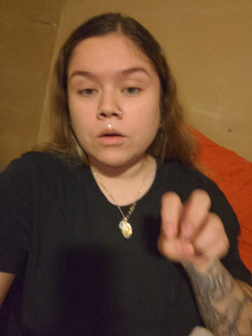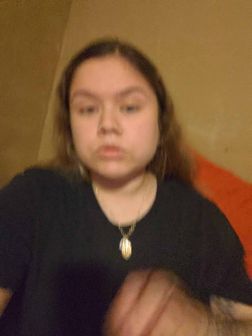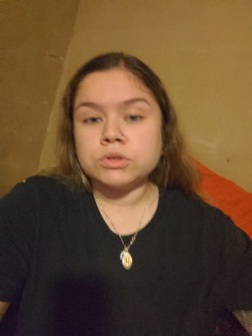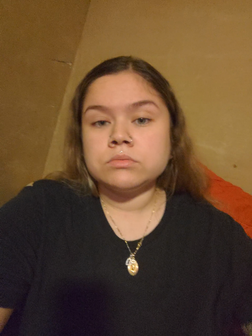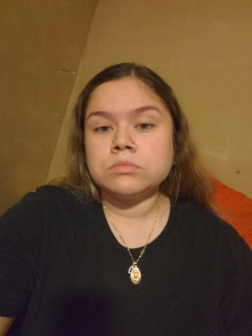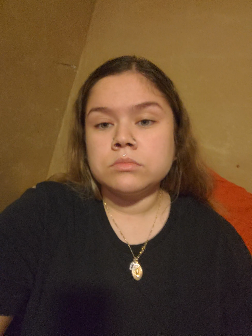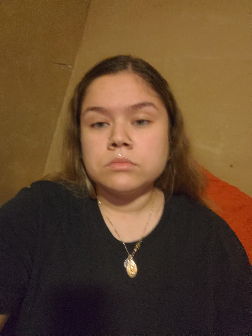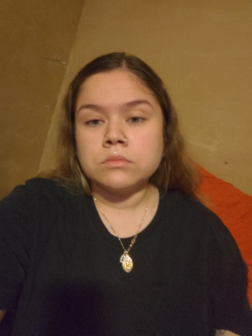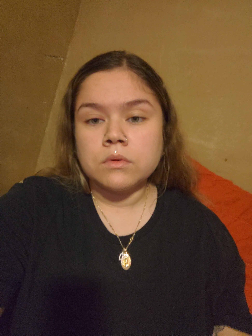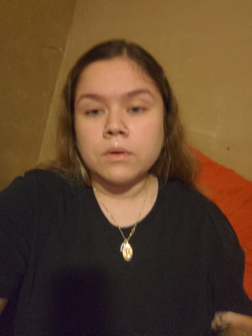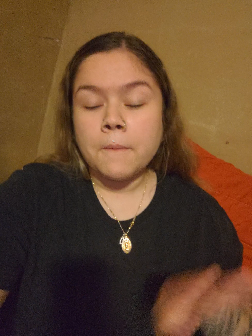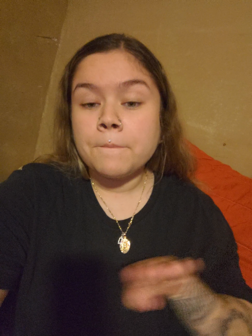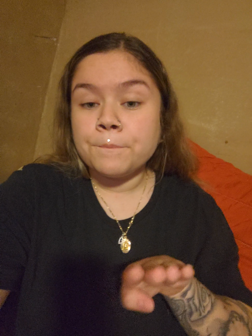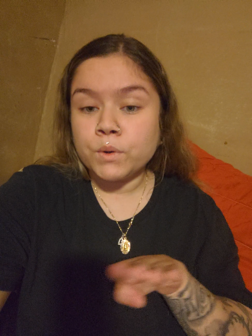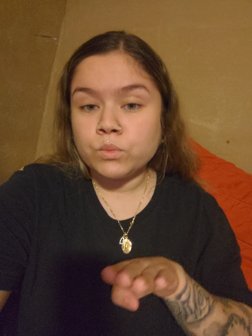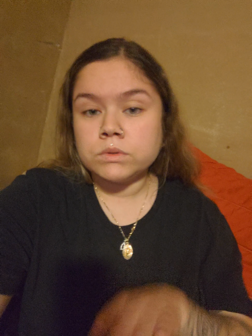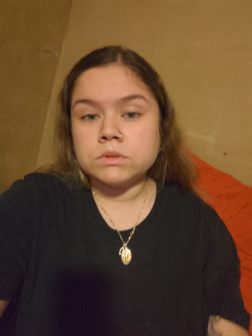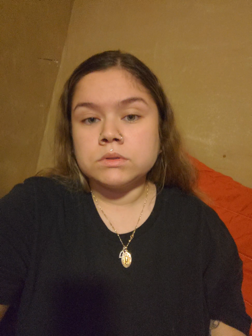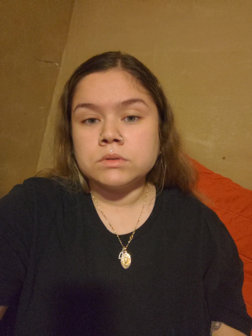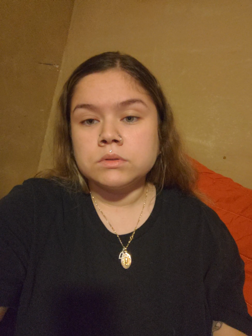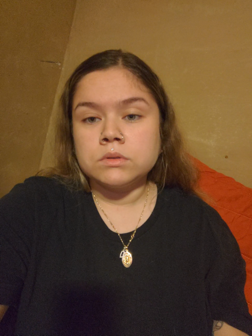boots